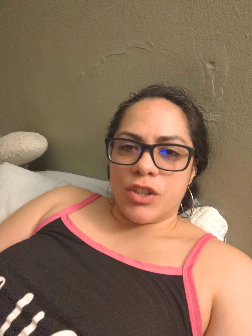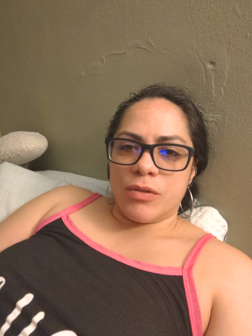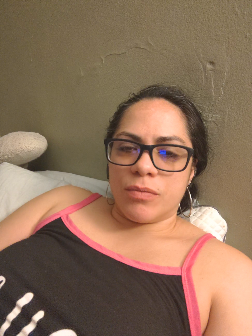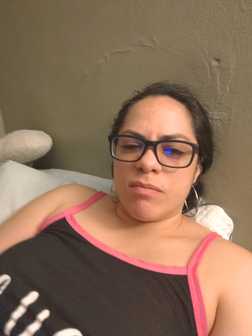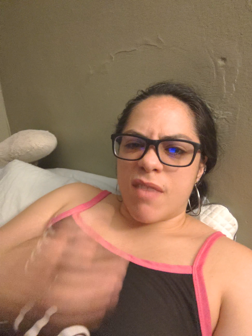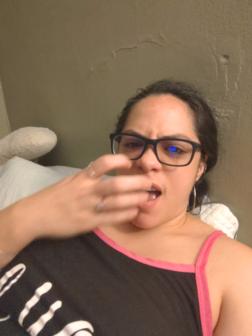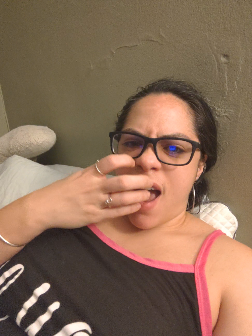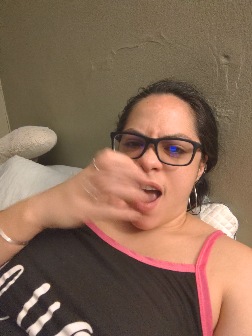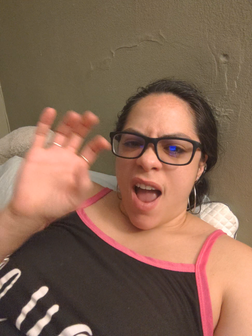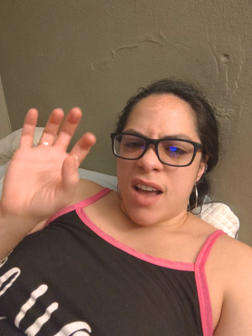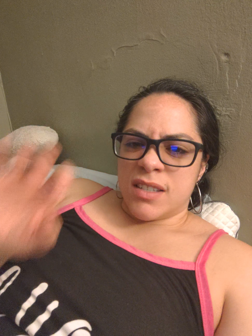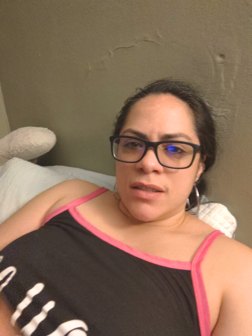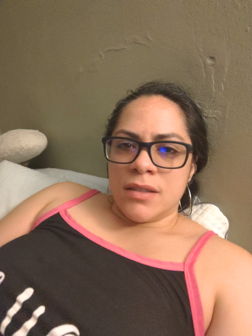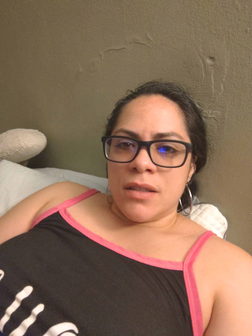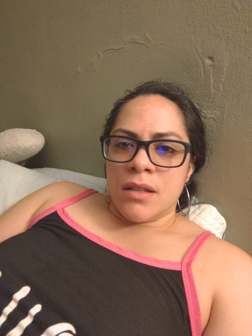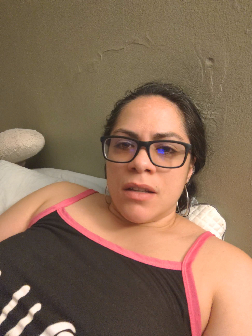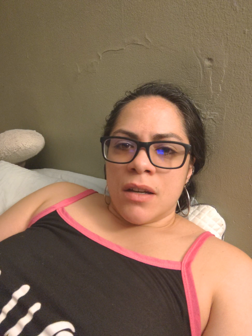hot